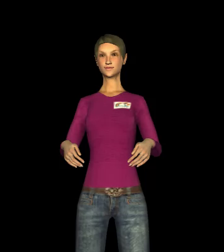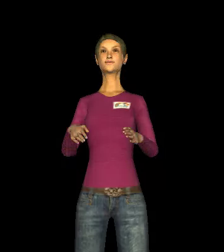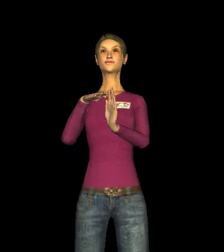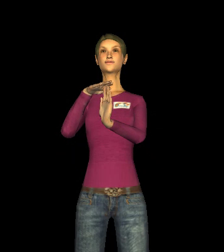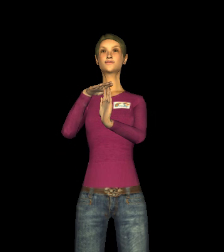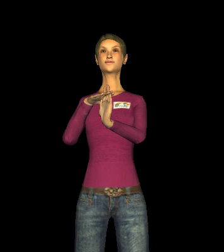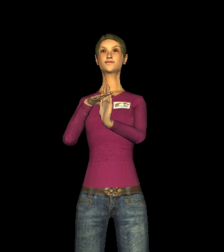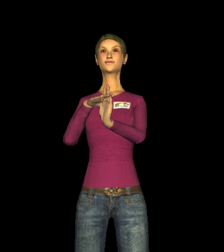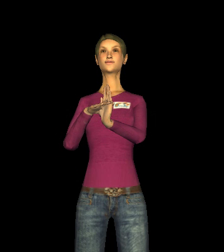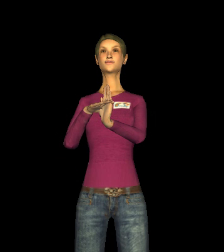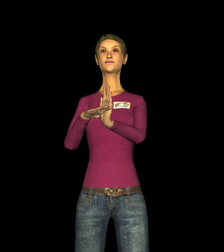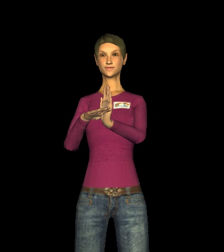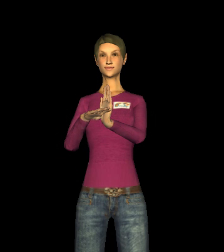قائمة